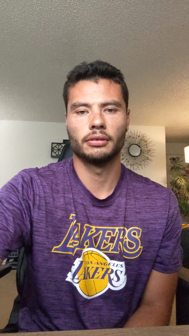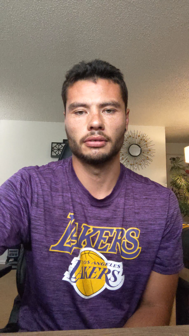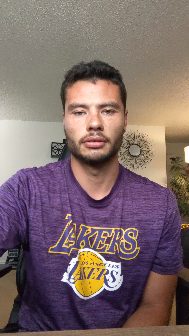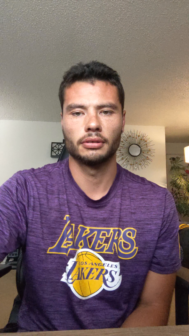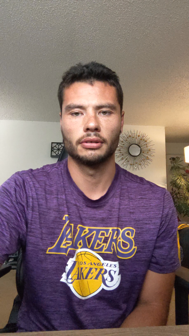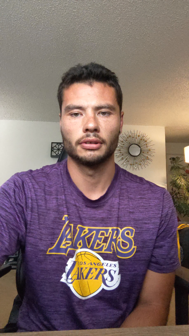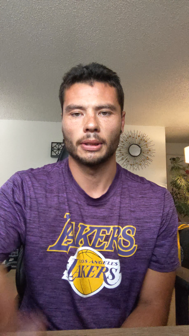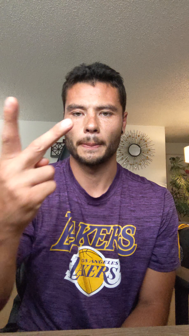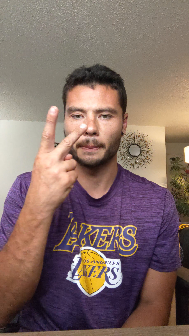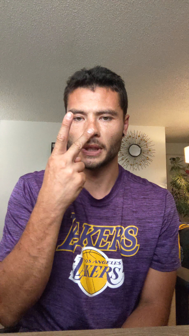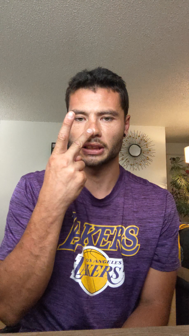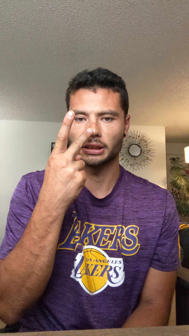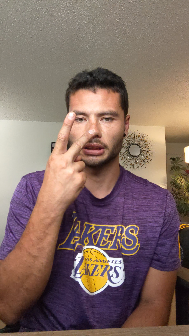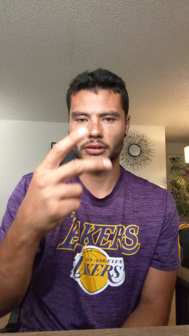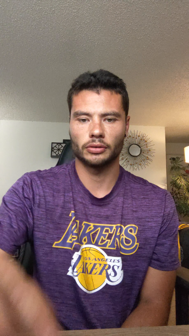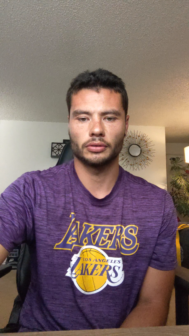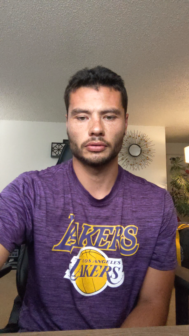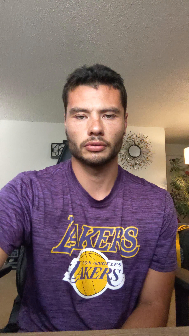penis